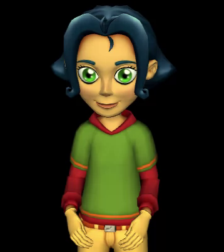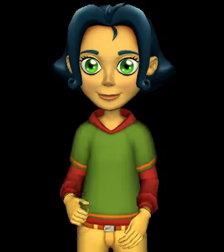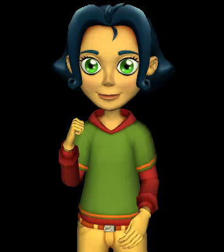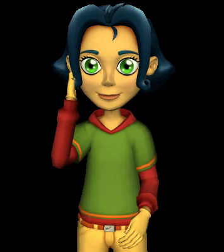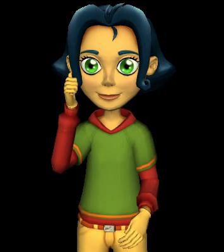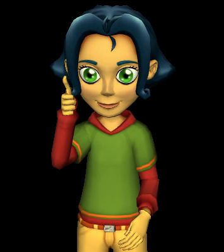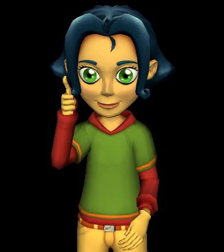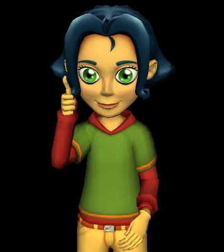غدا